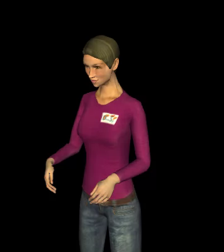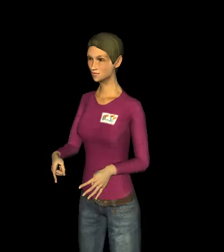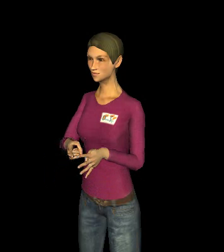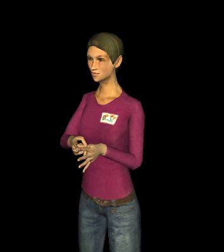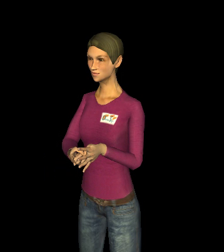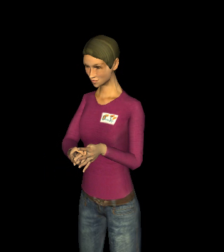موسم